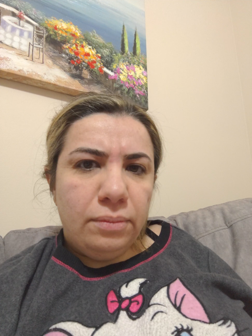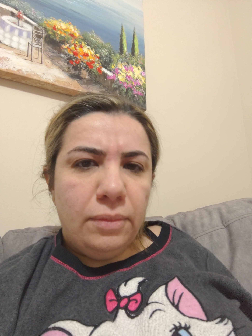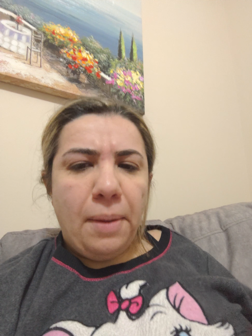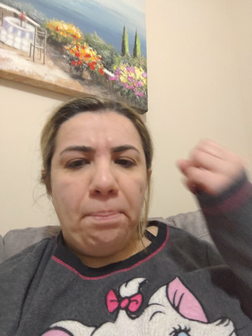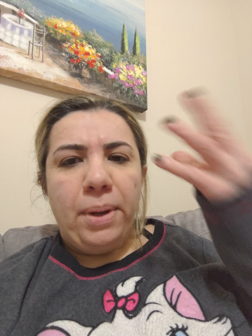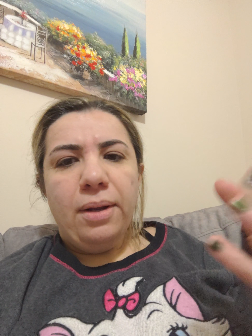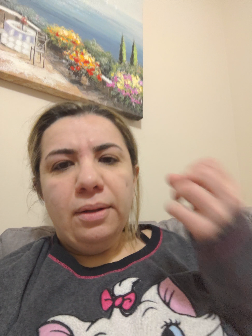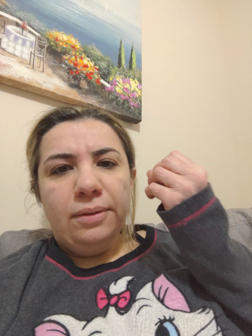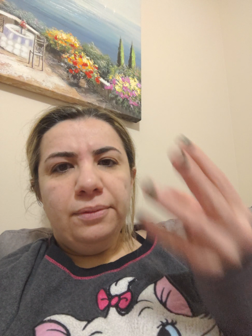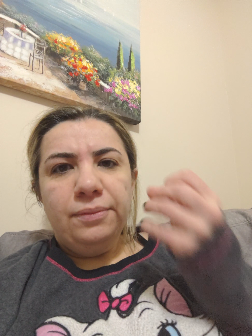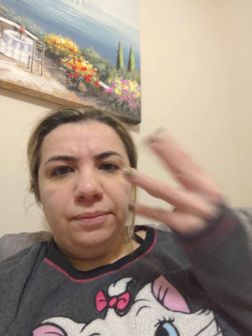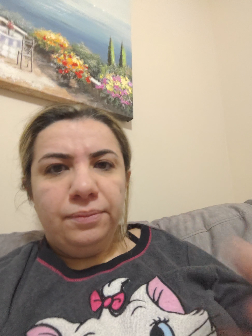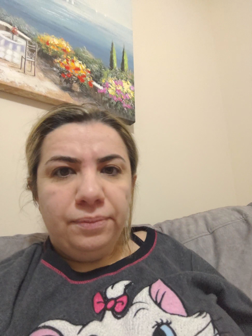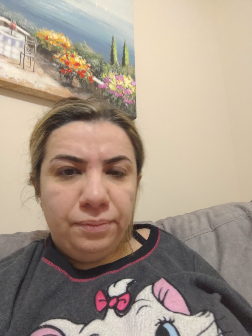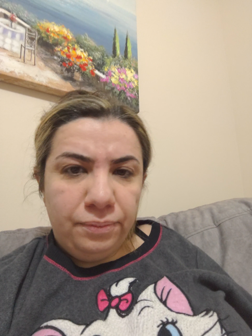many